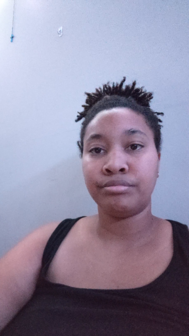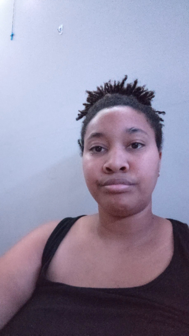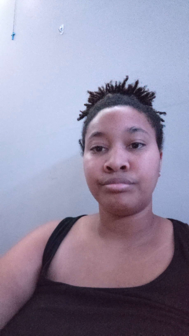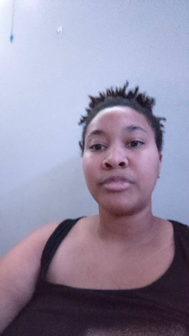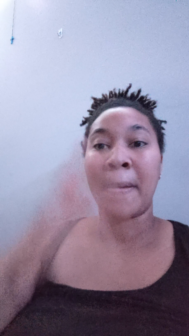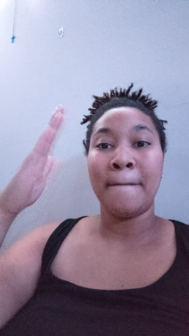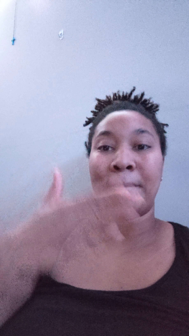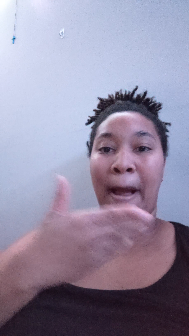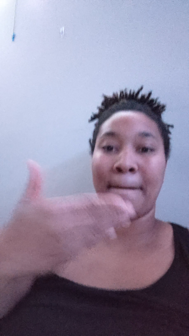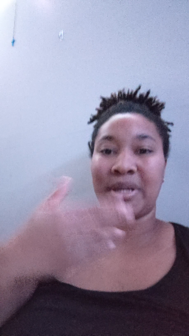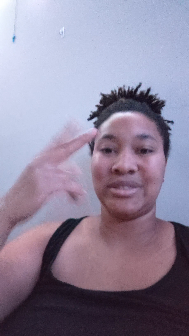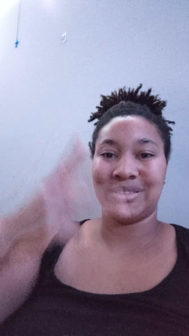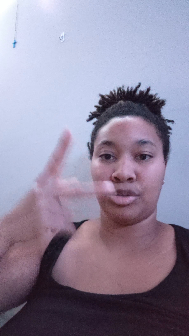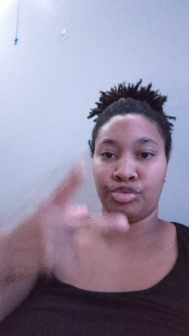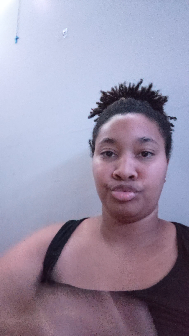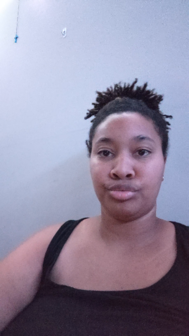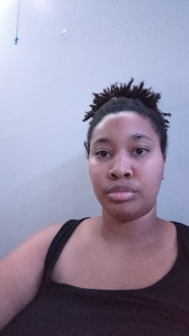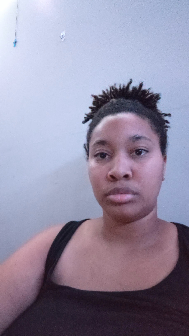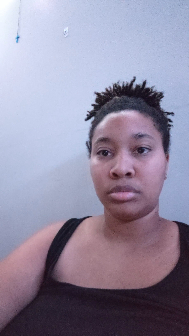babysitter